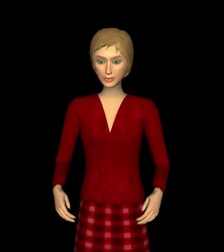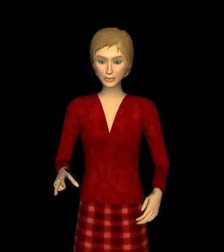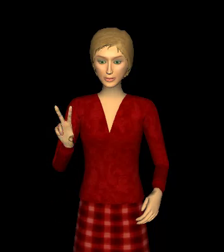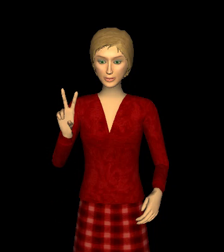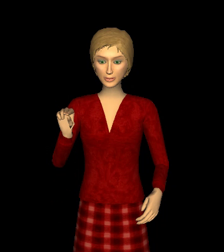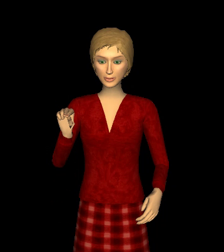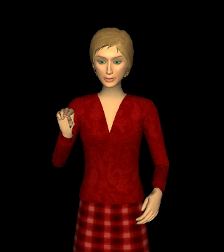30